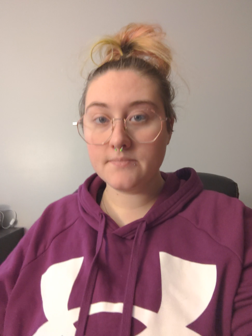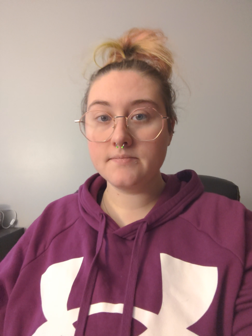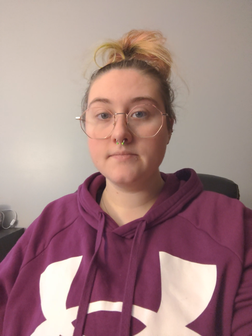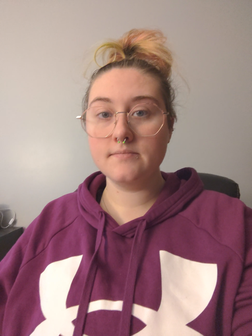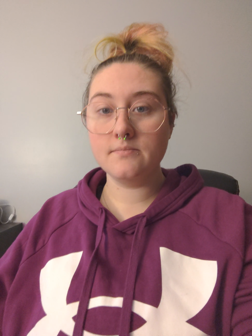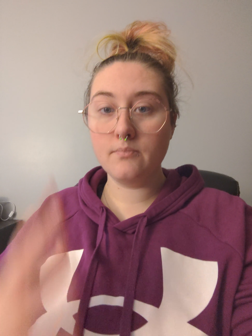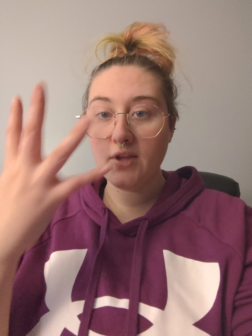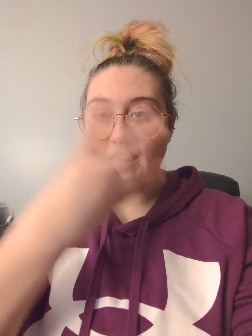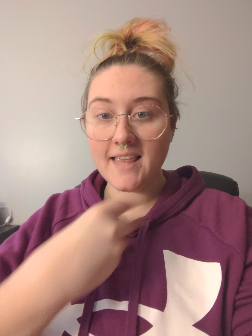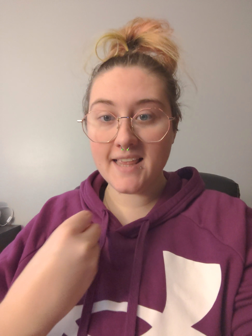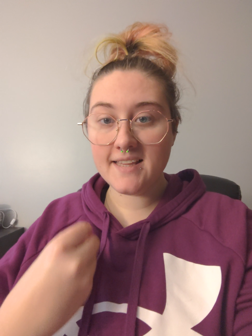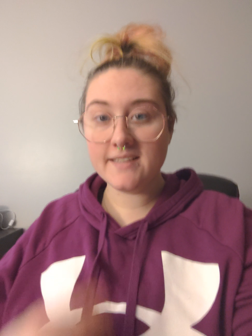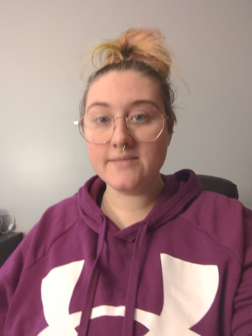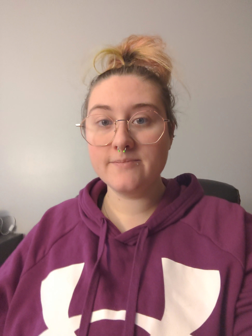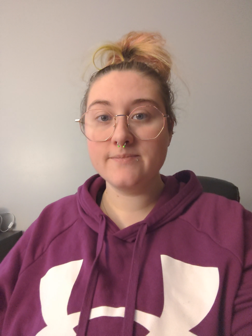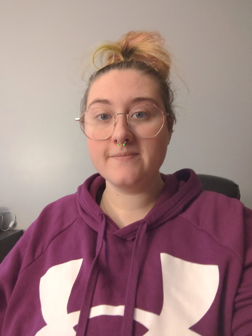pretty